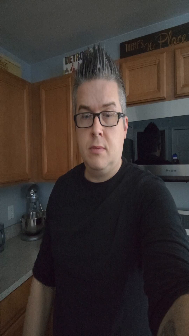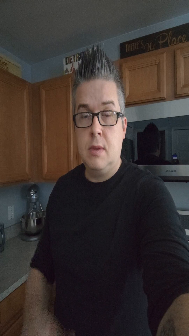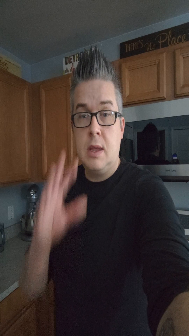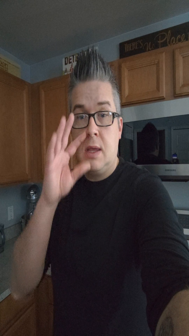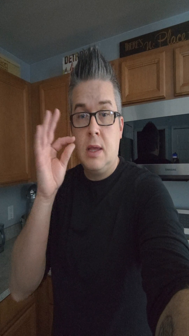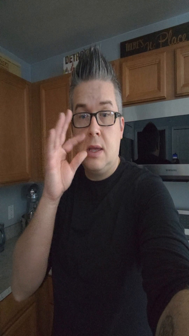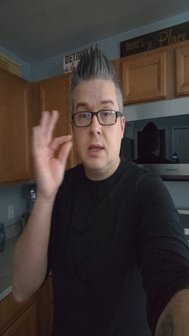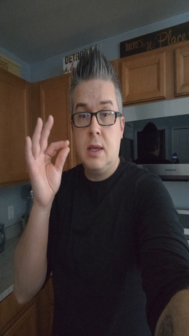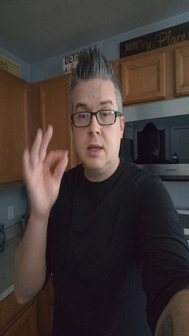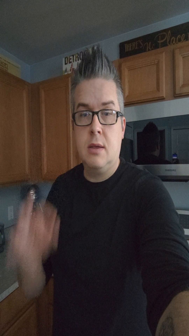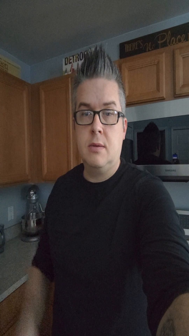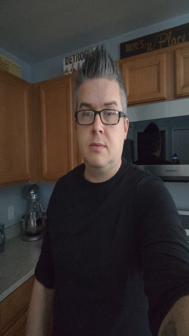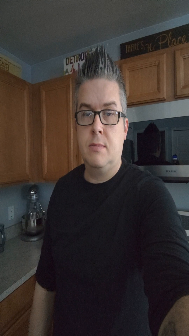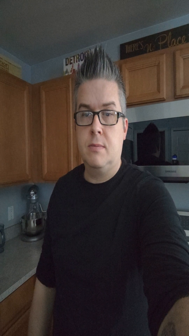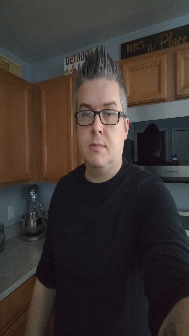cat